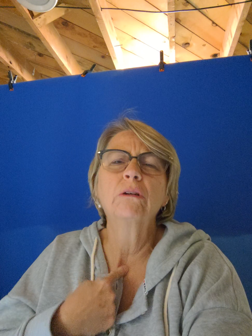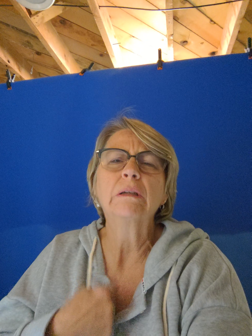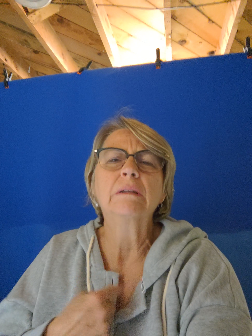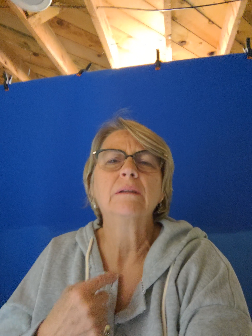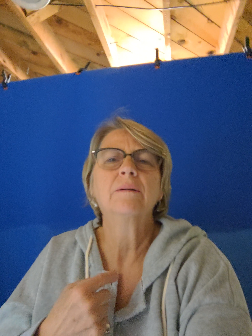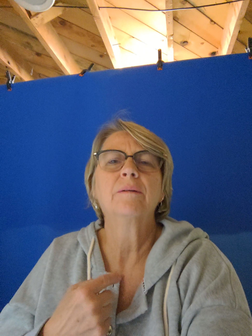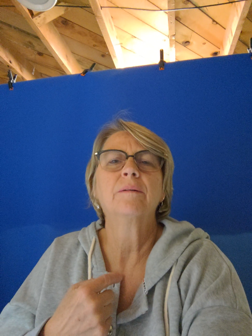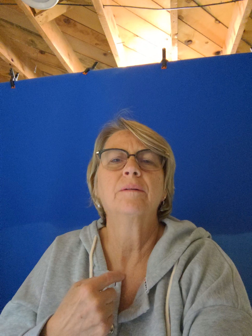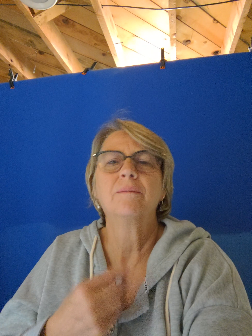thirsty